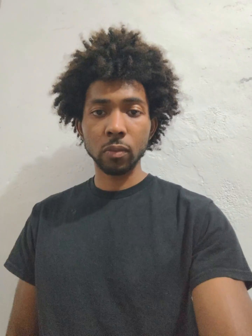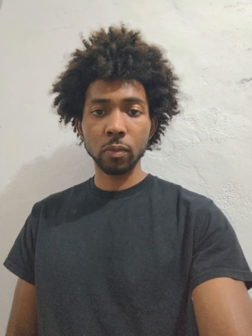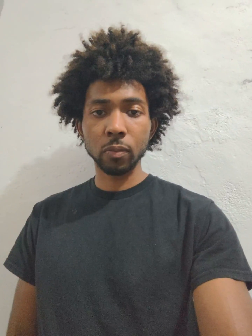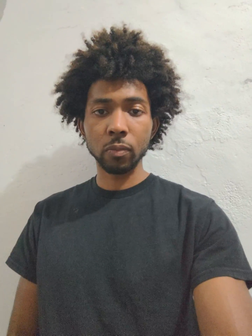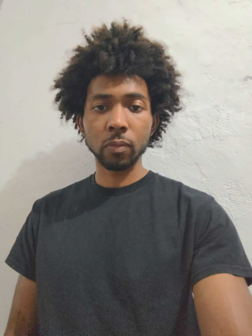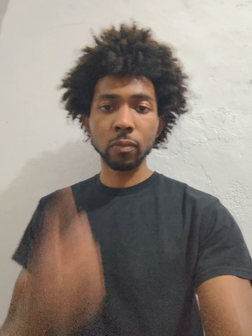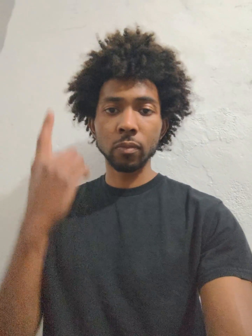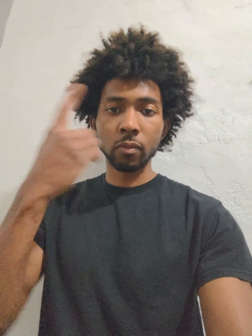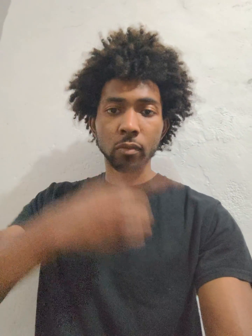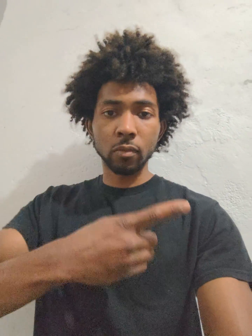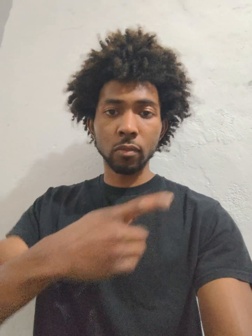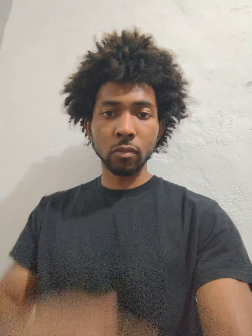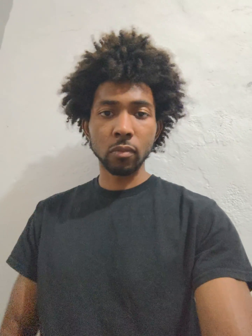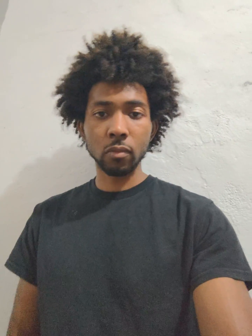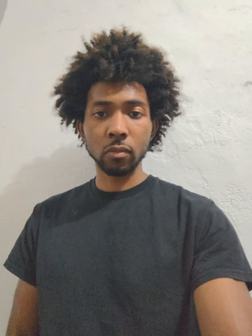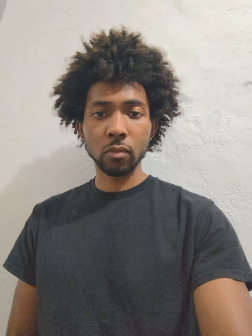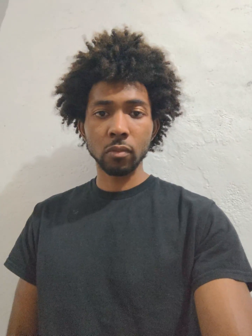day